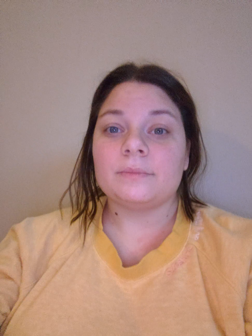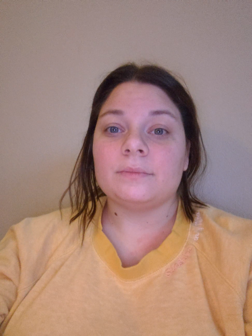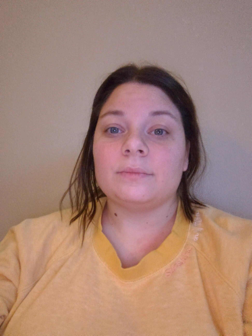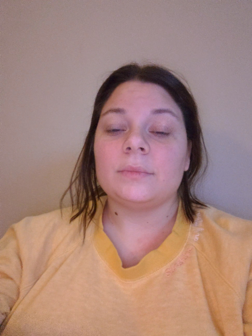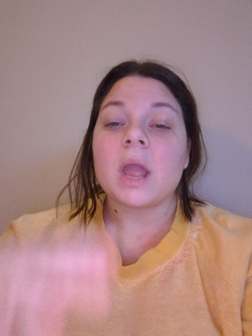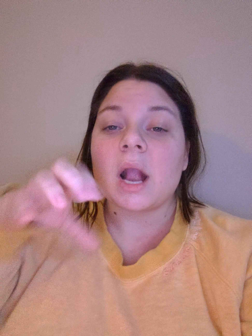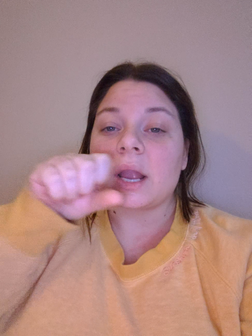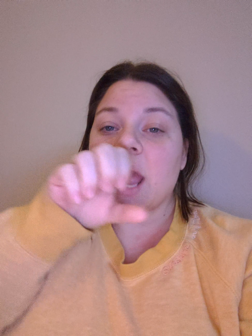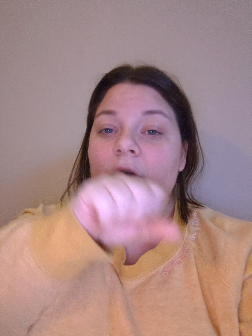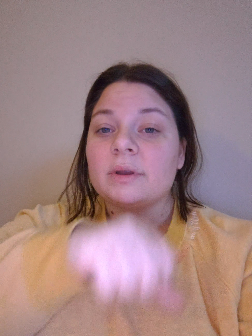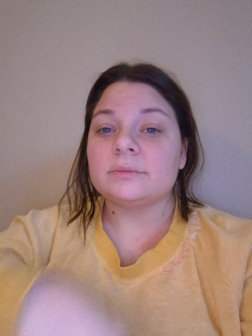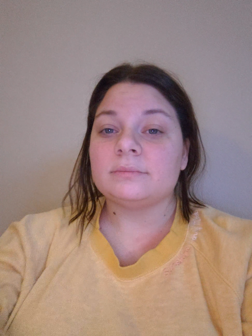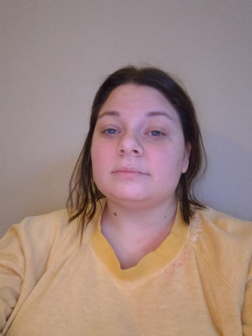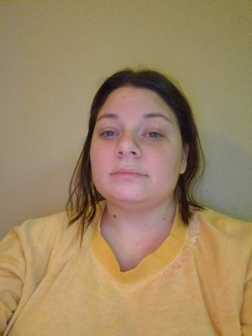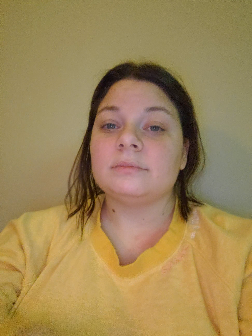carrot